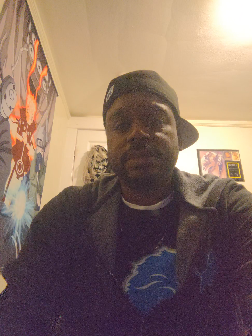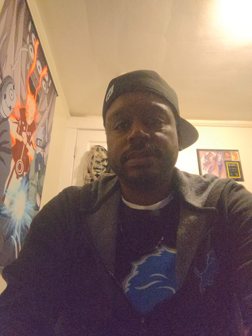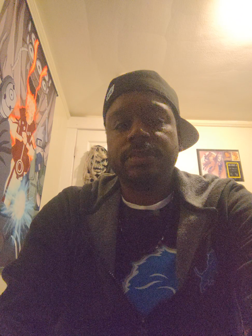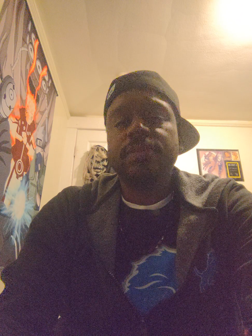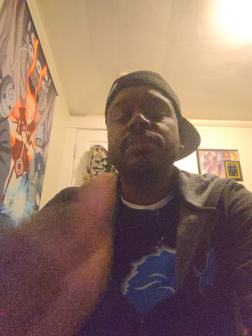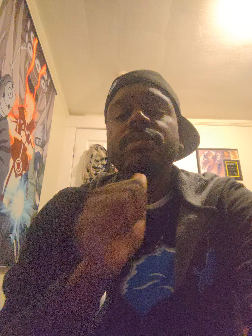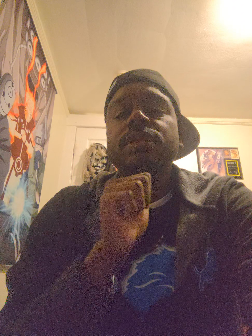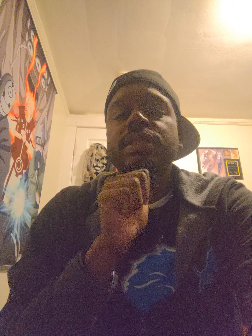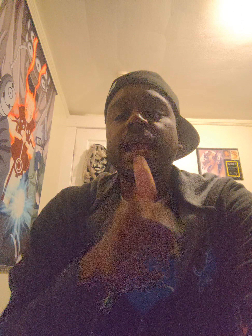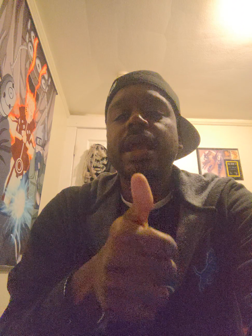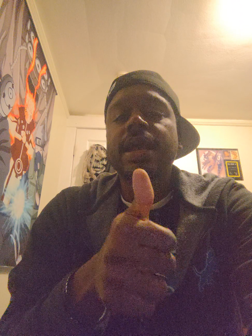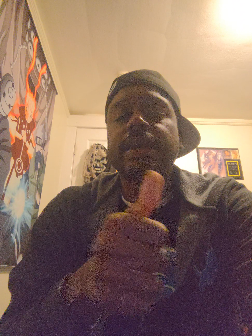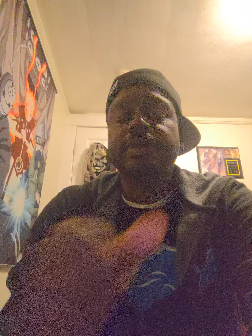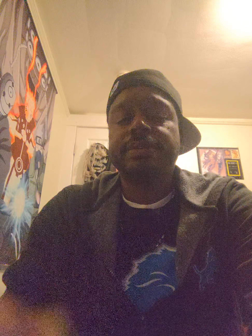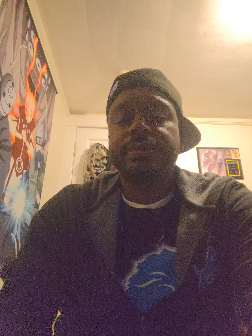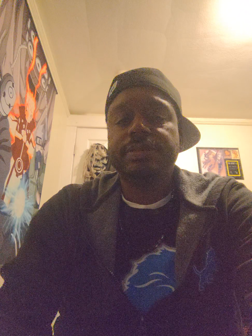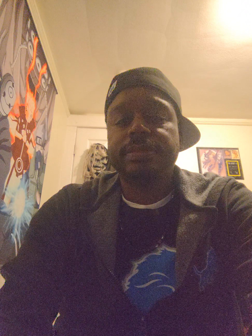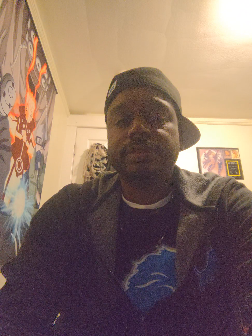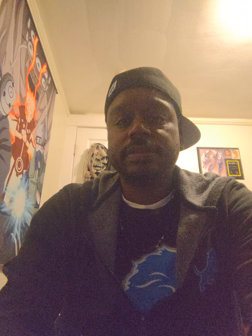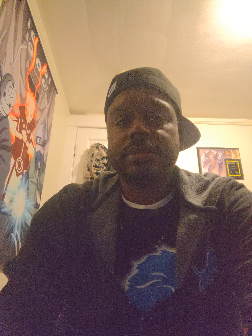not